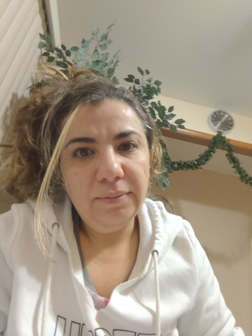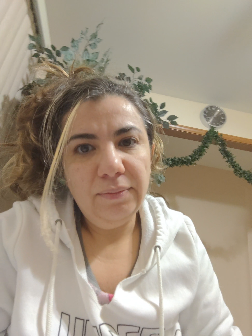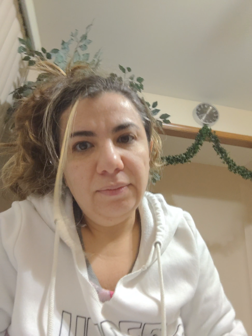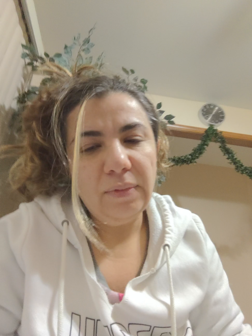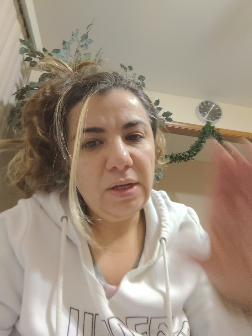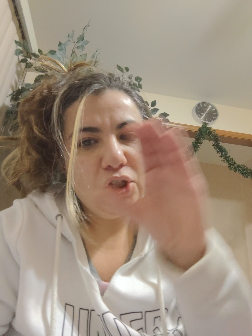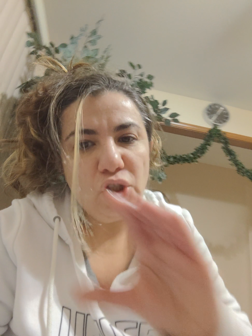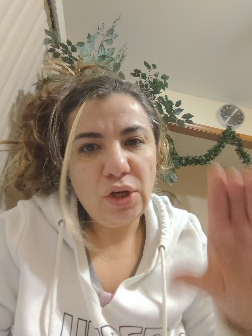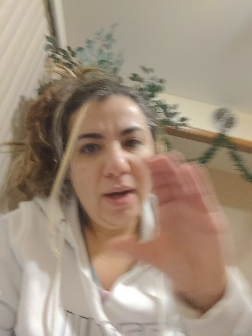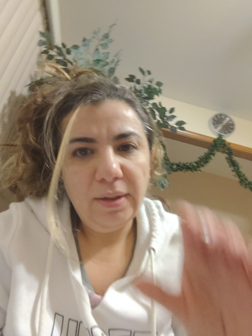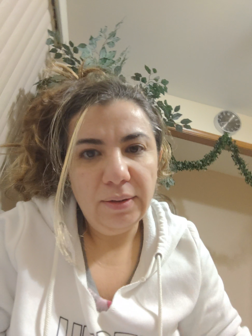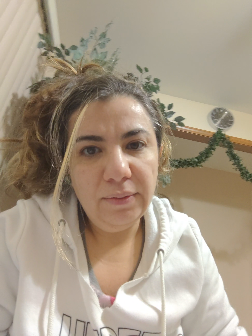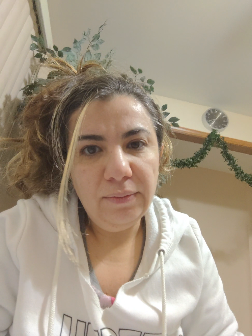chocolate